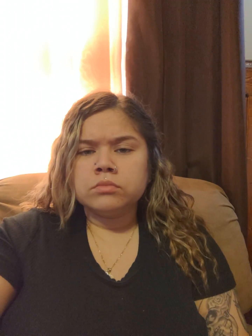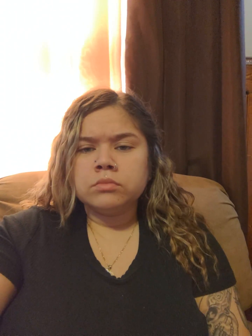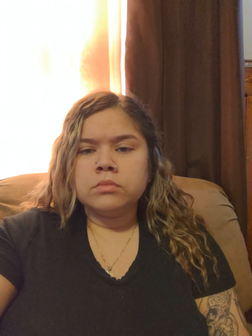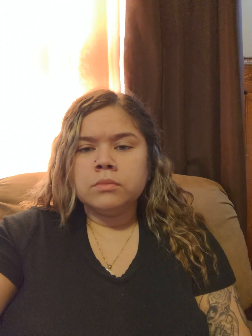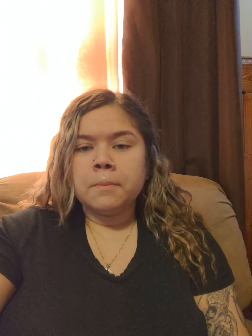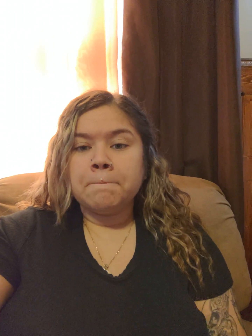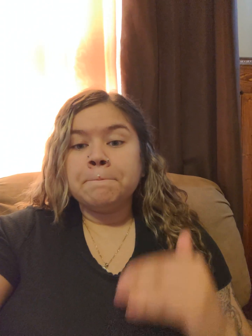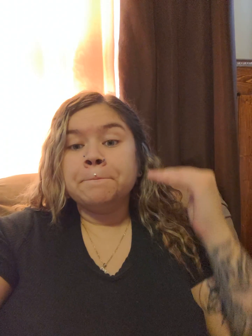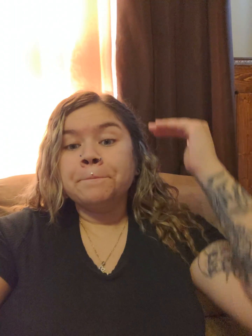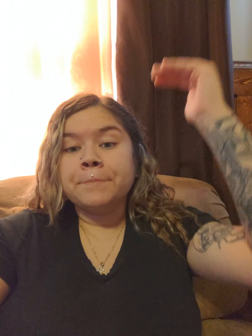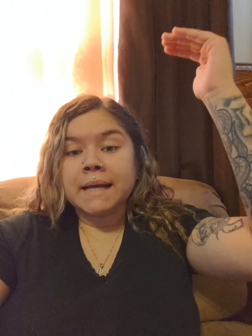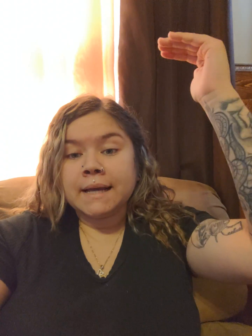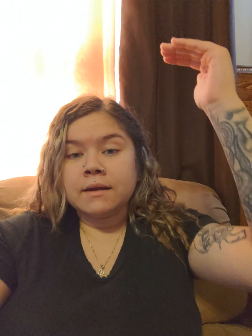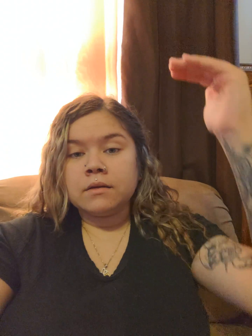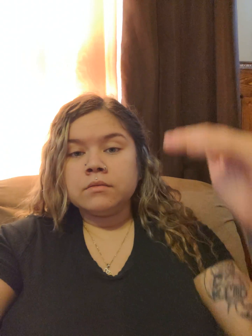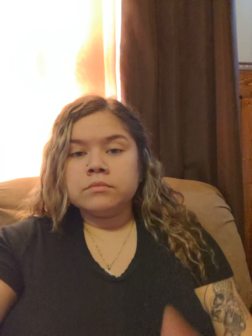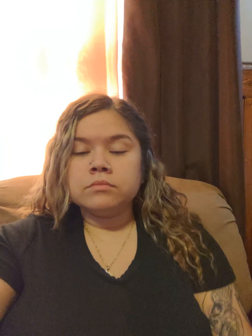big